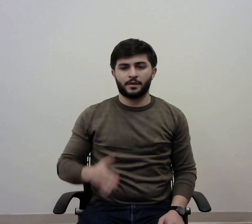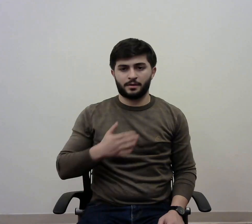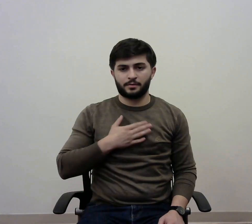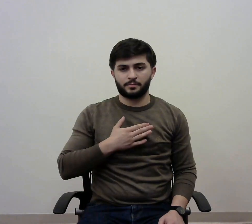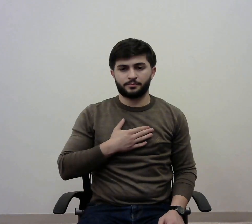mən